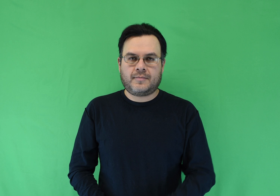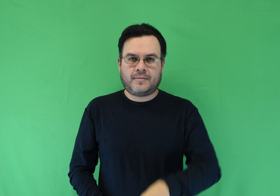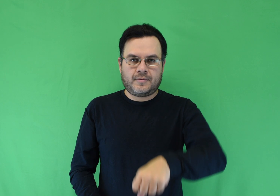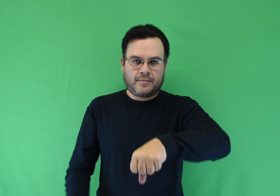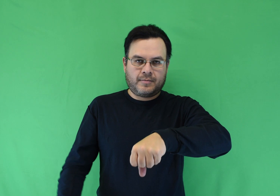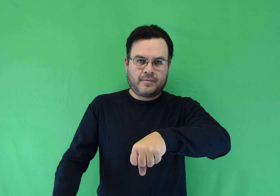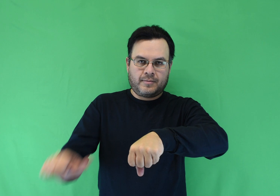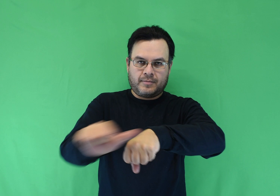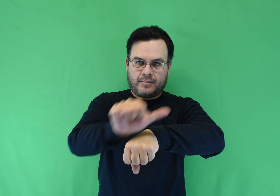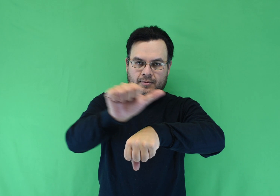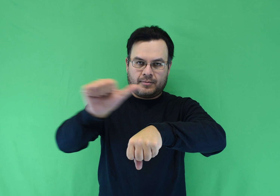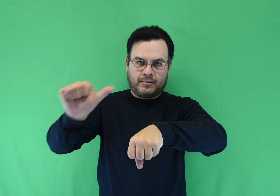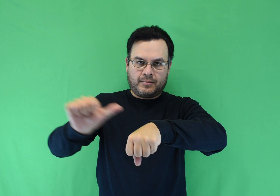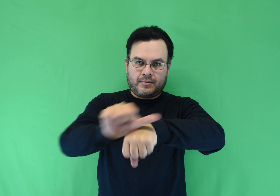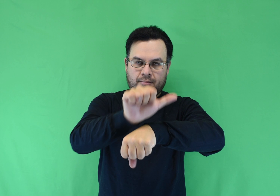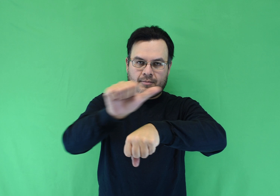carro